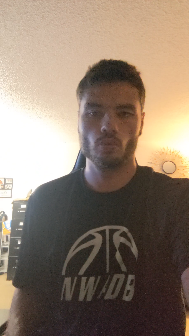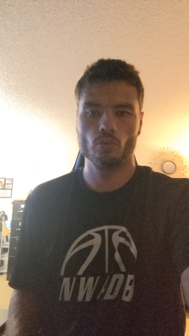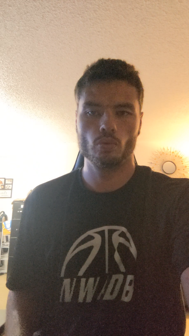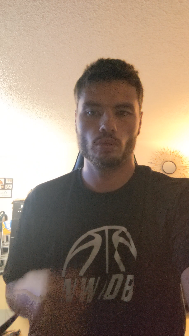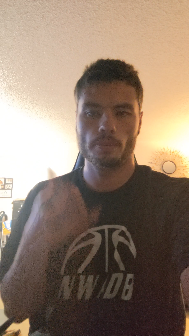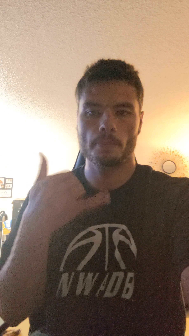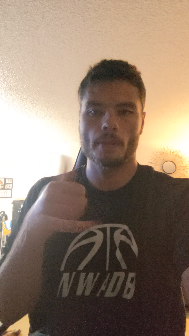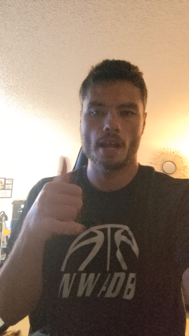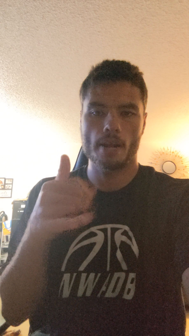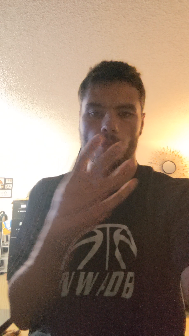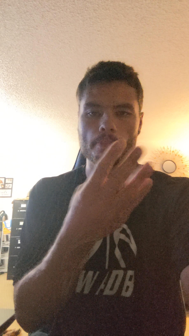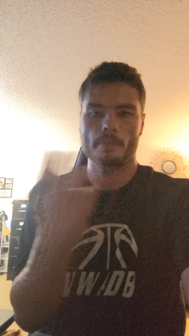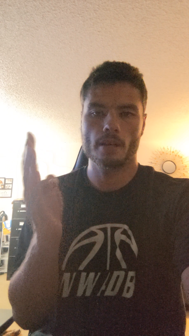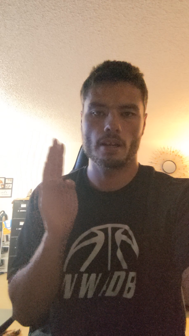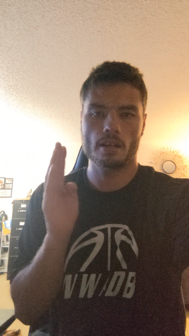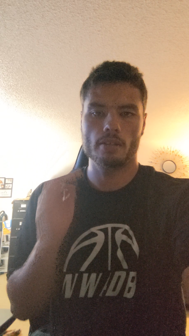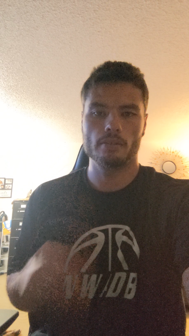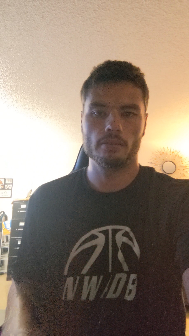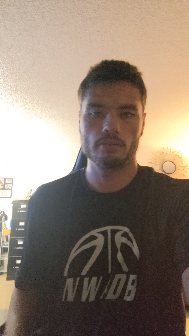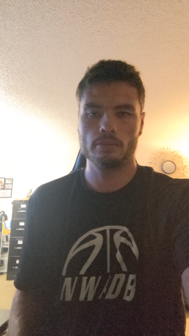playpen